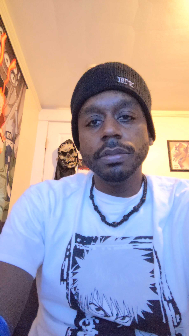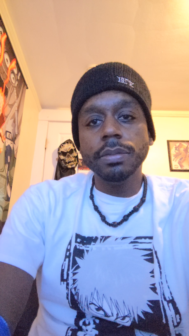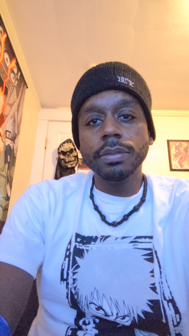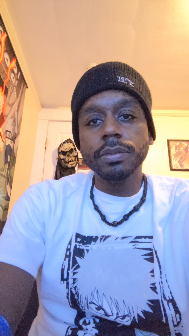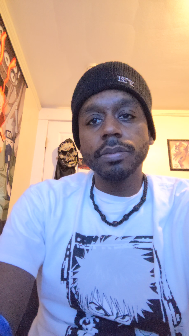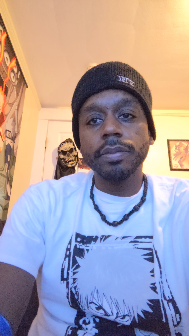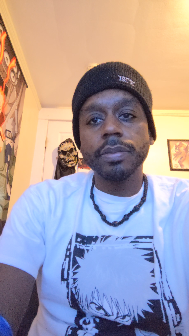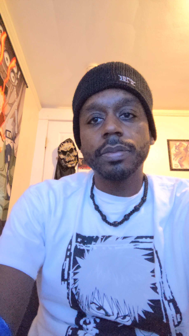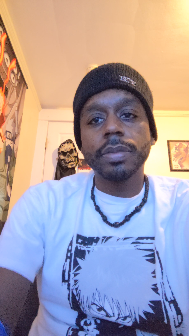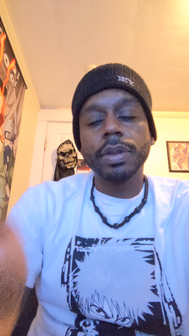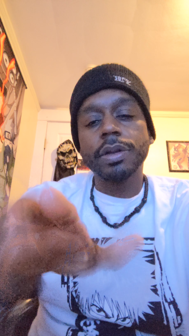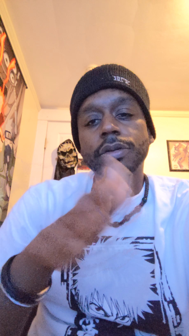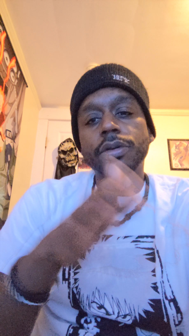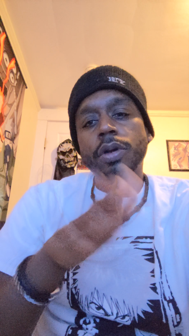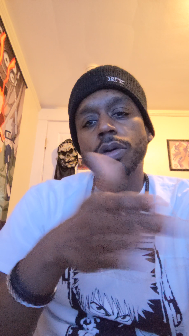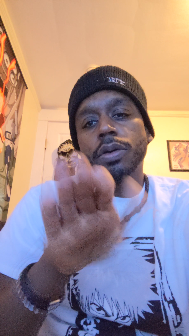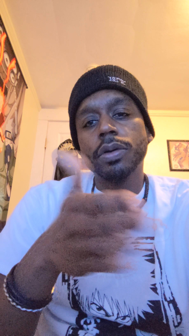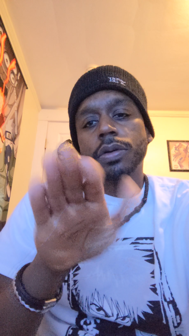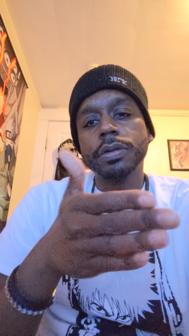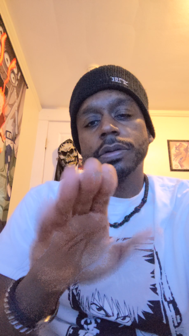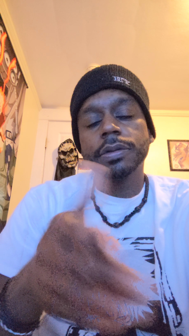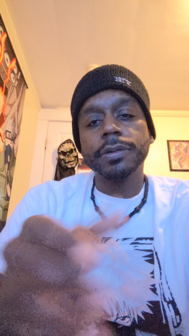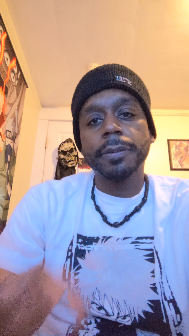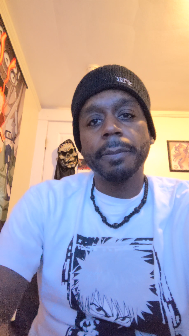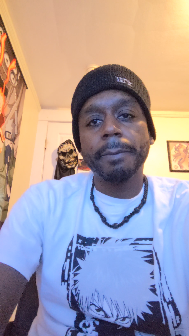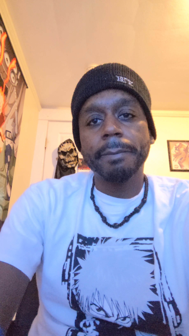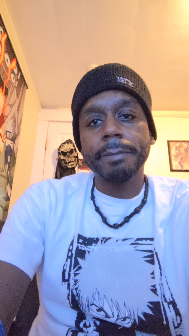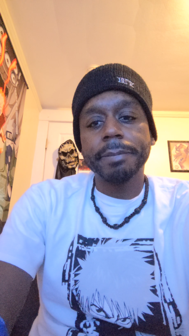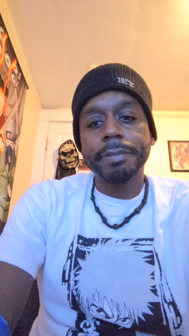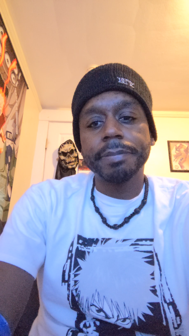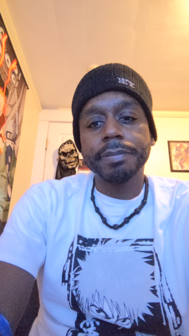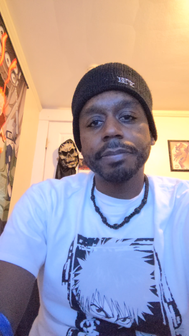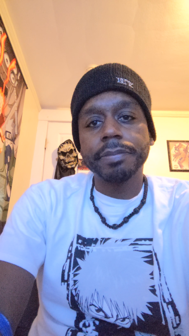cook